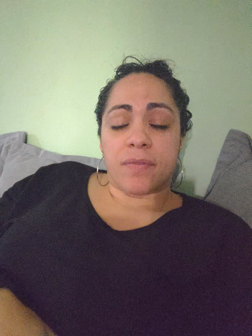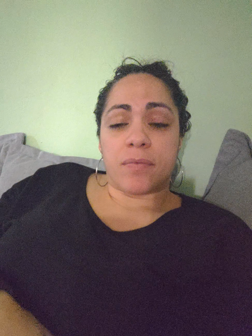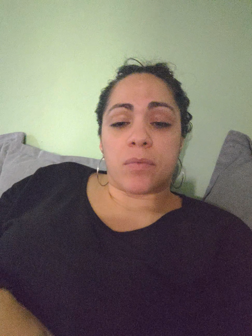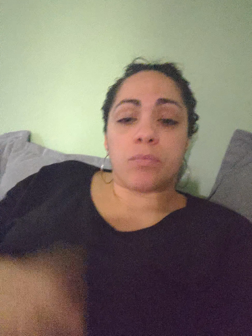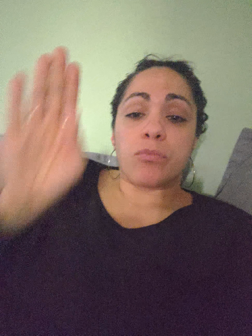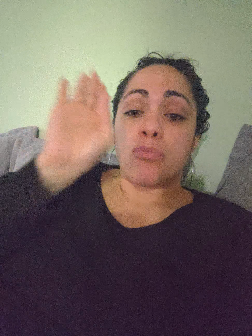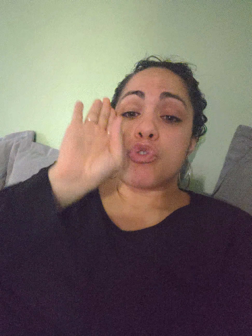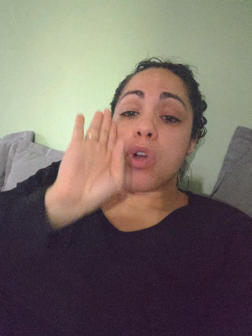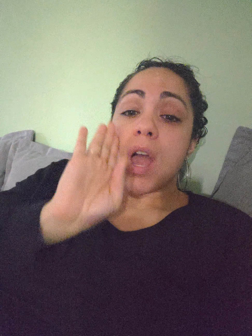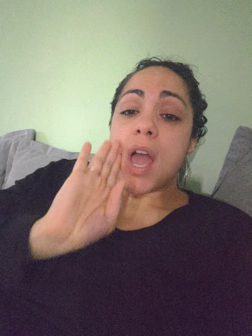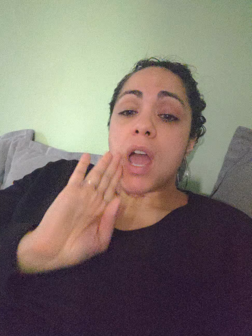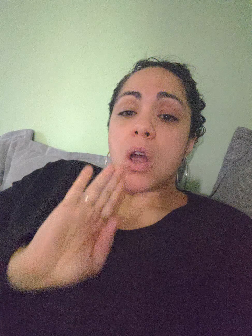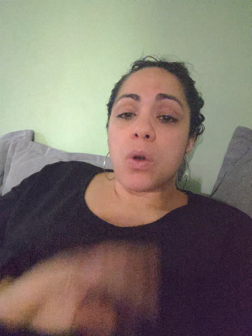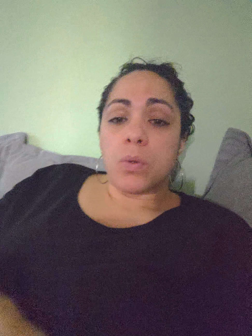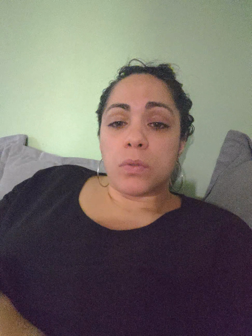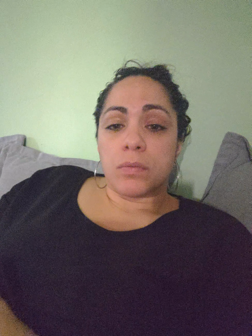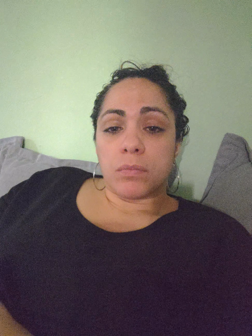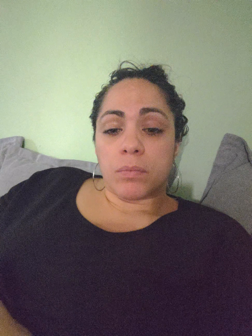brown